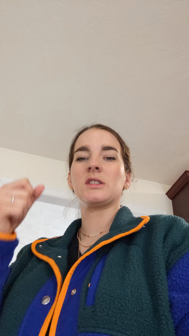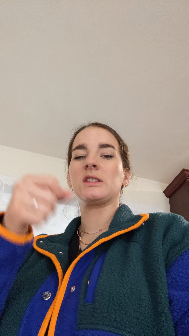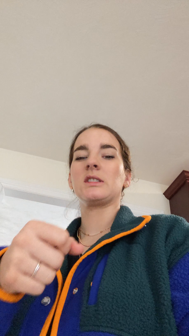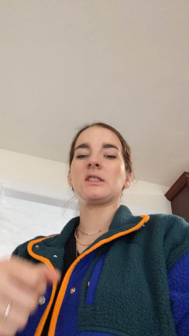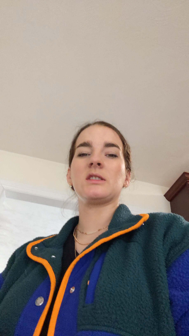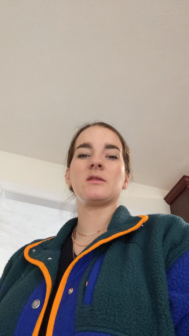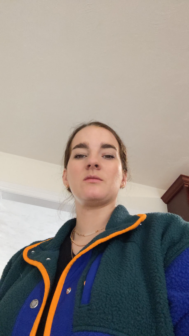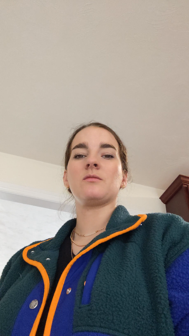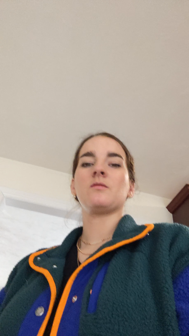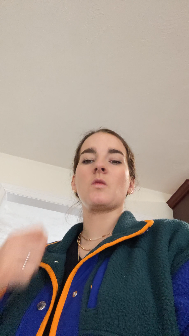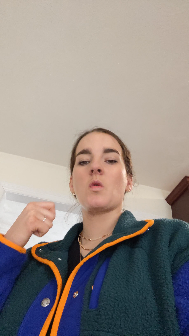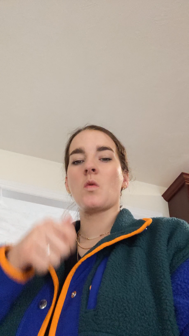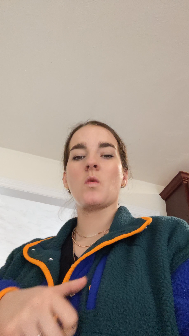coats